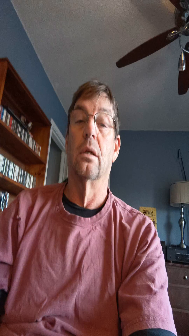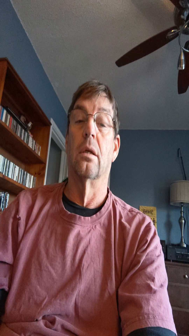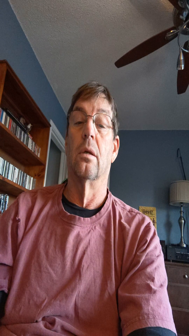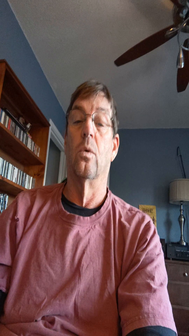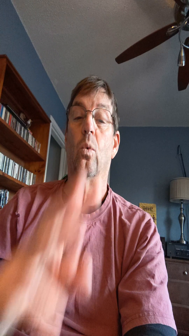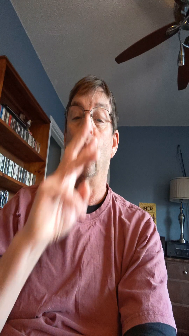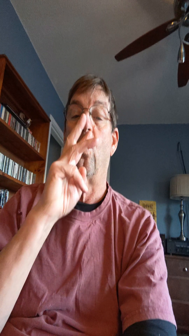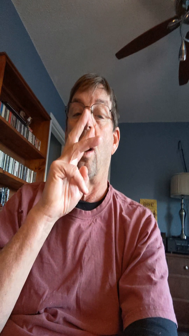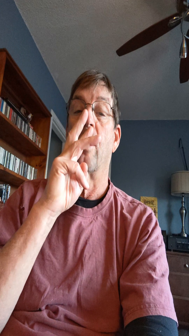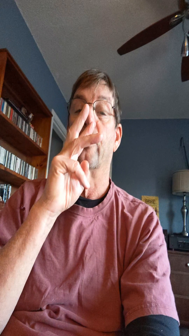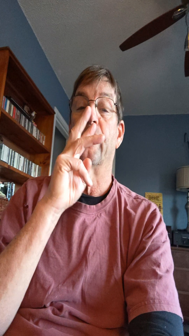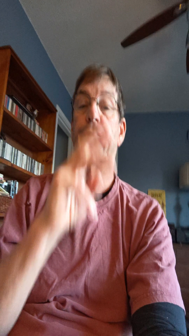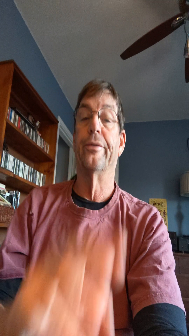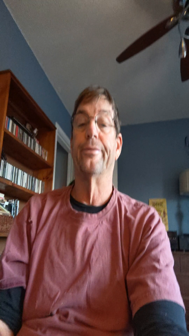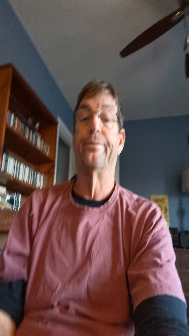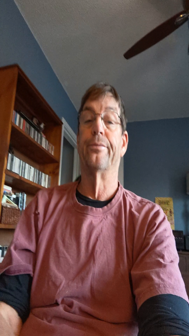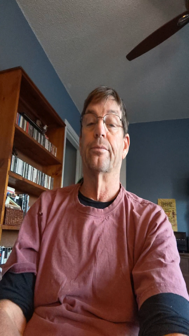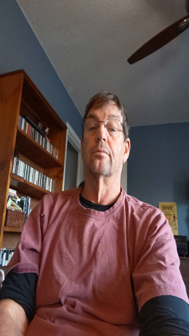water